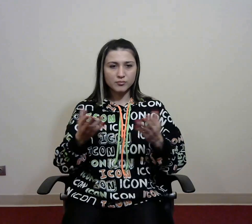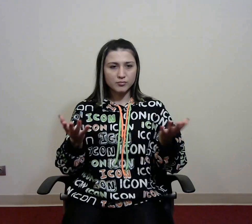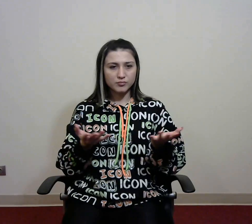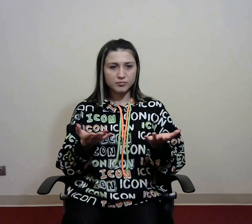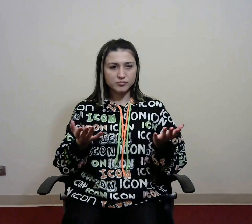hansı